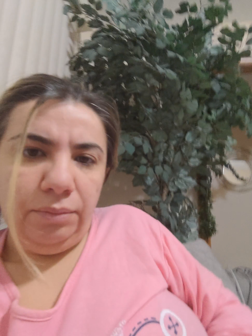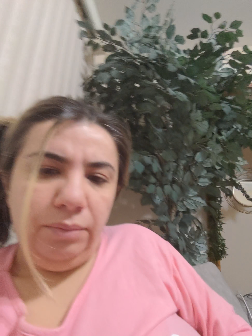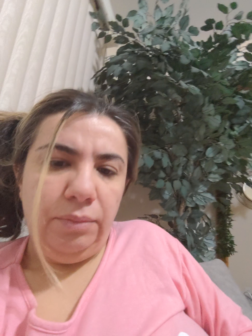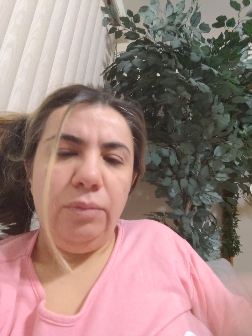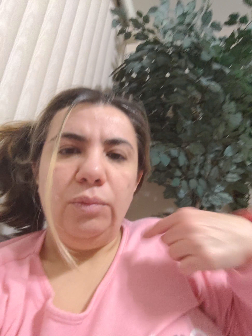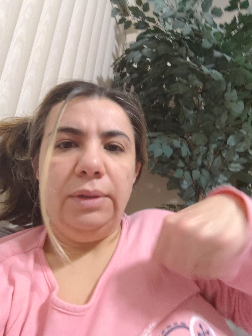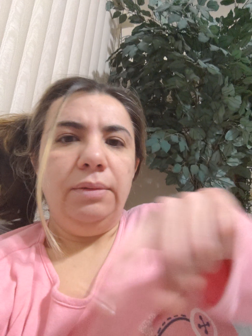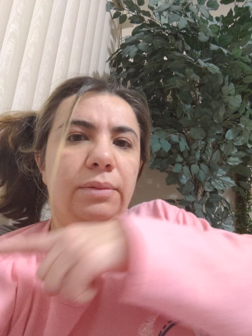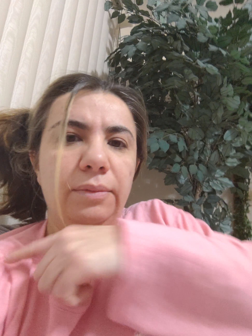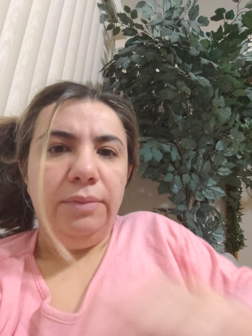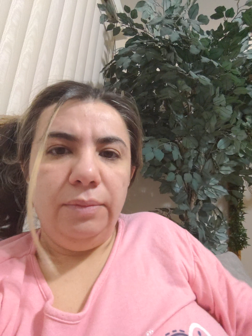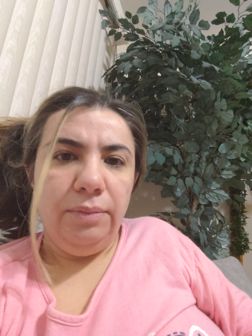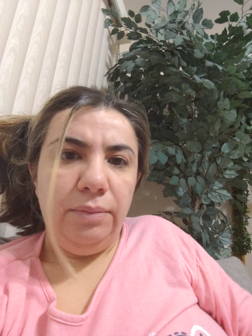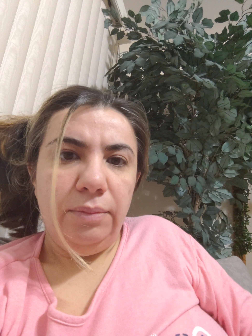we